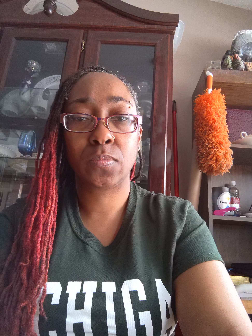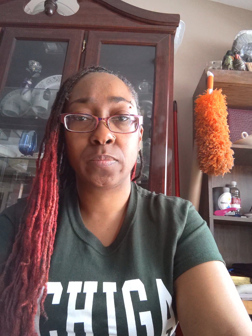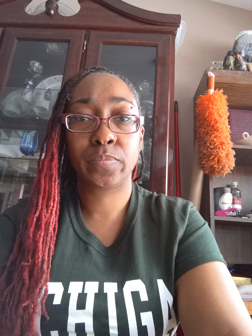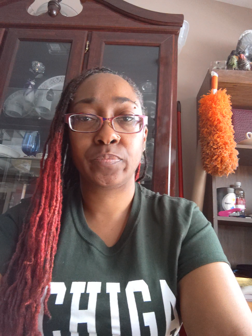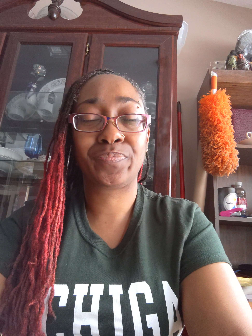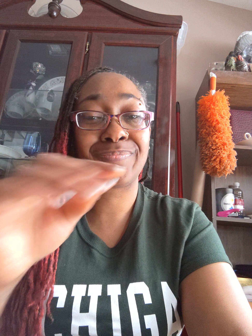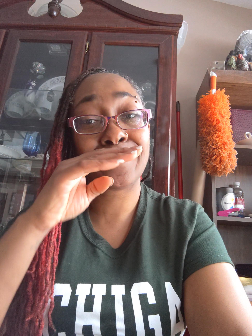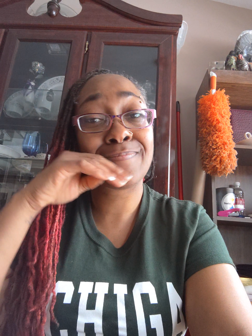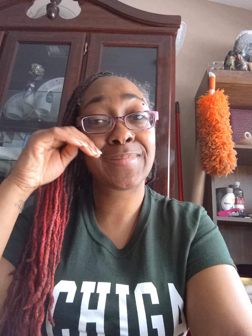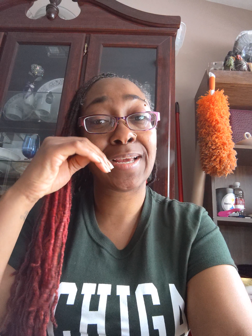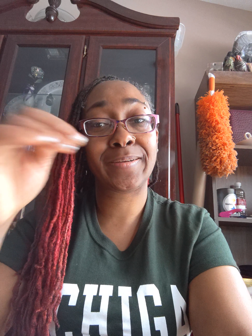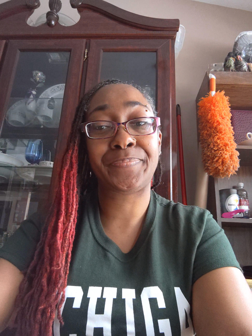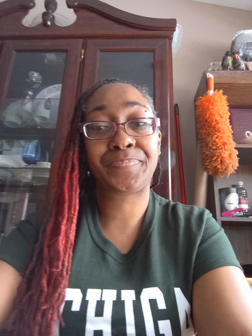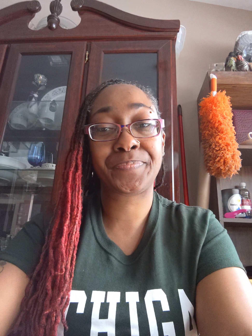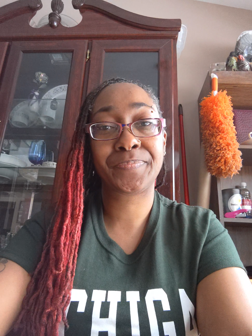smile